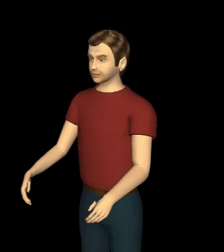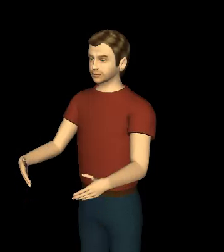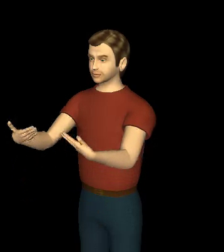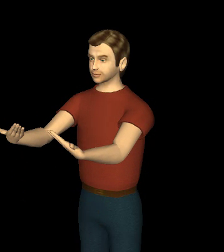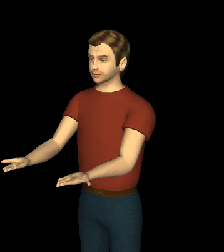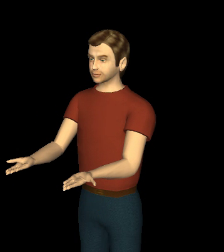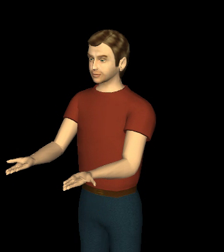لذا